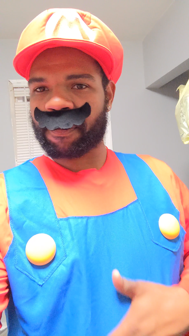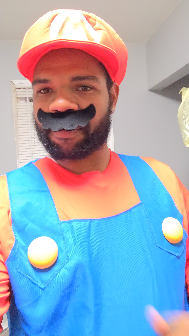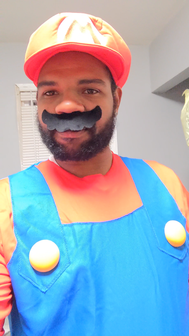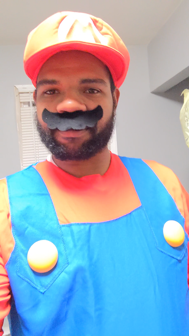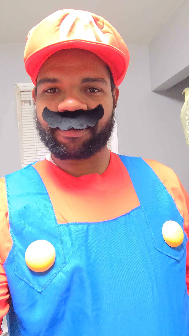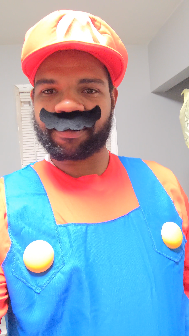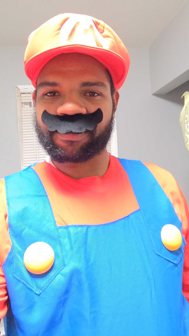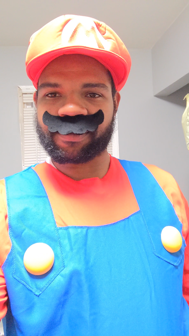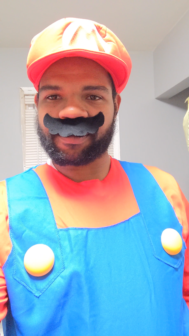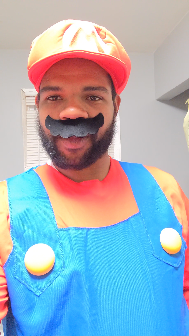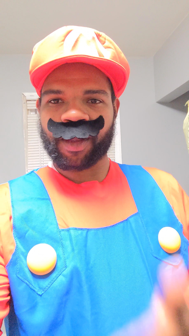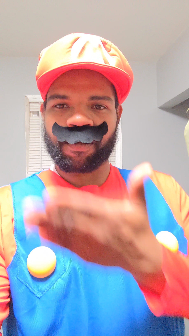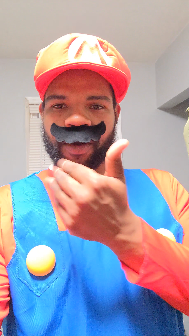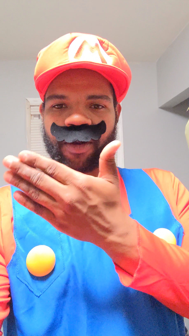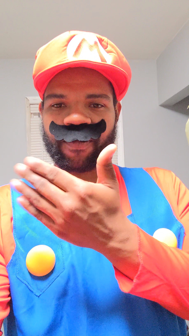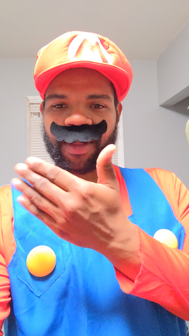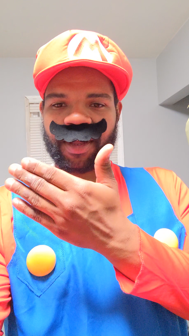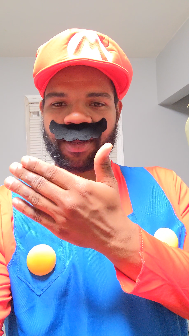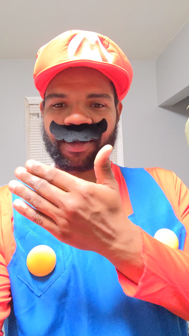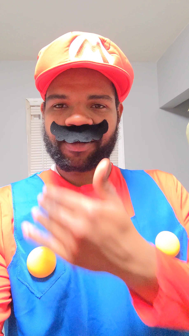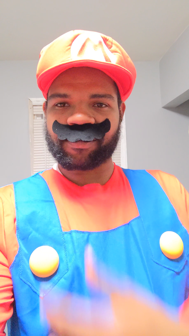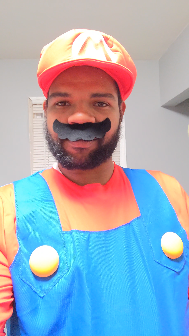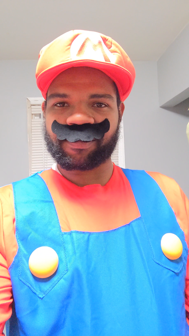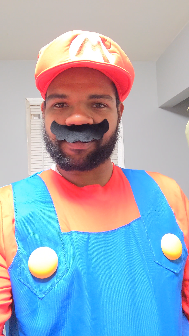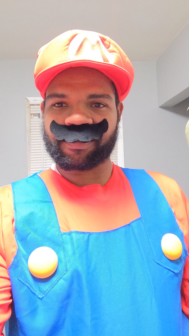butterfly